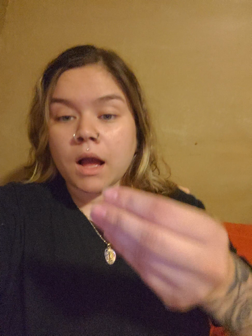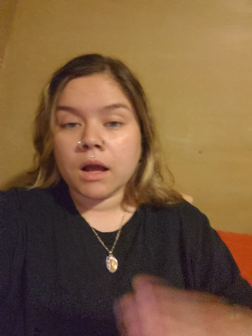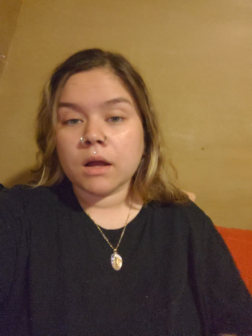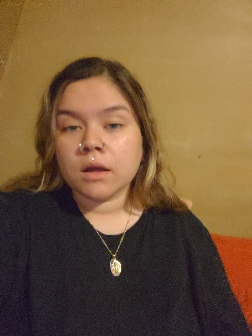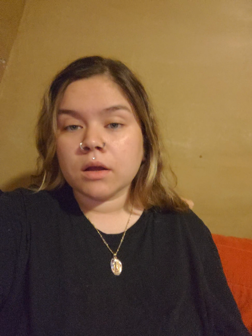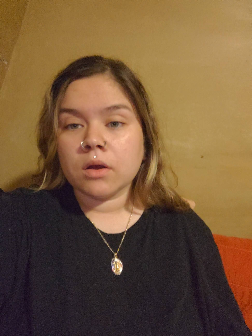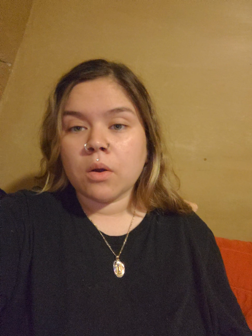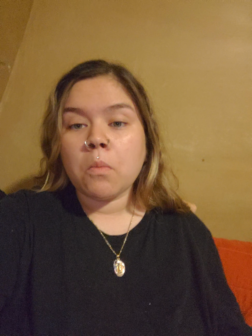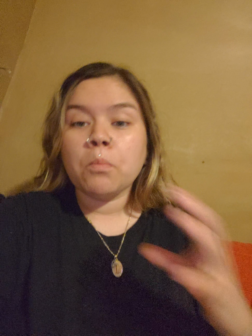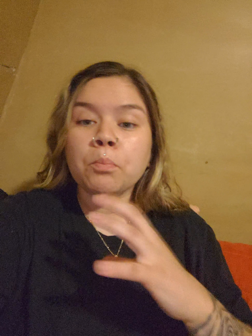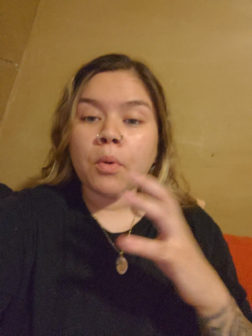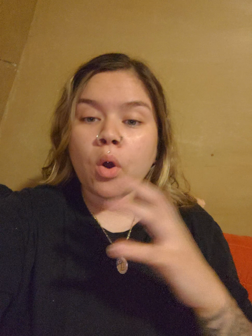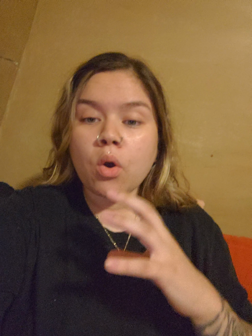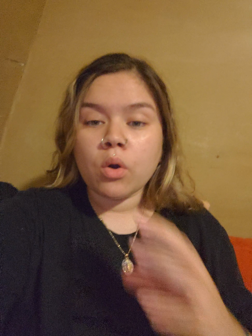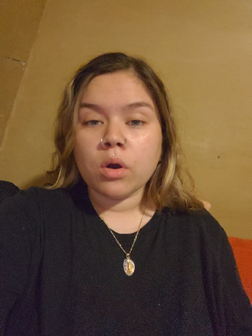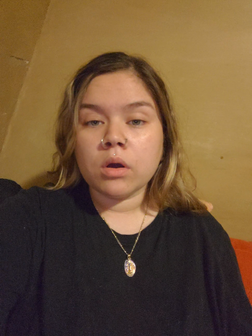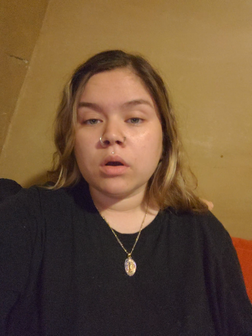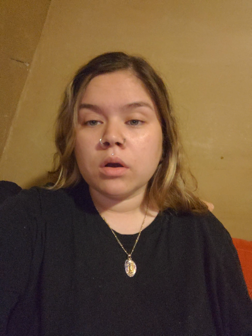ball